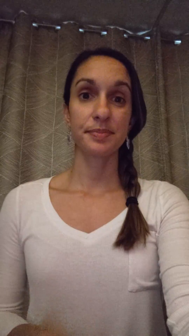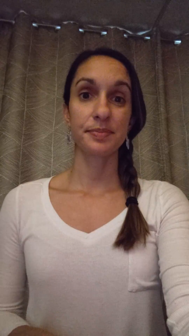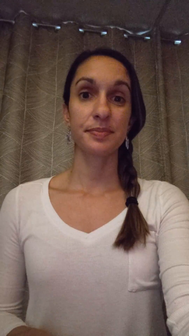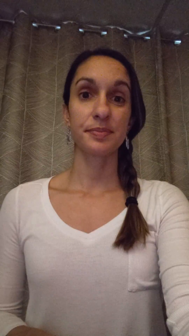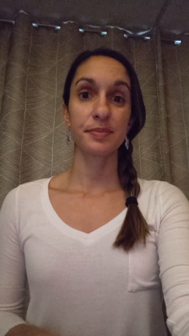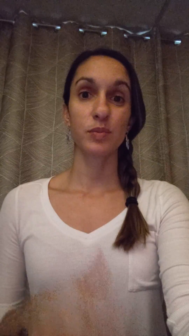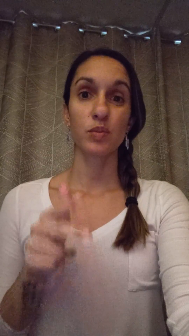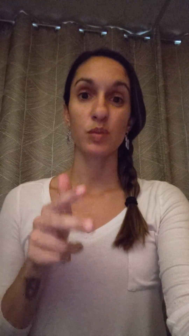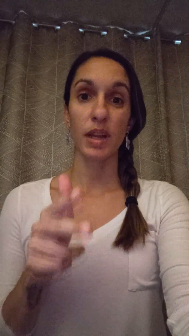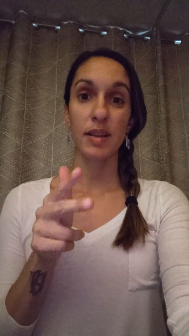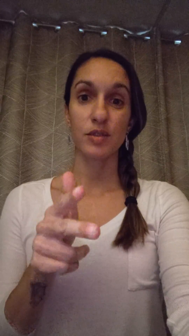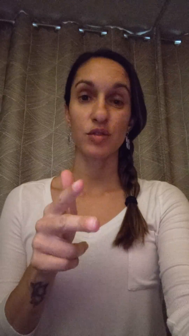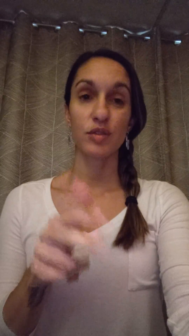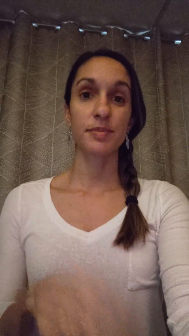garage